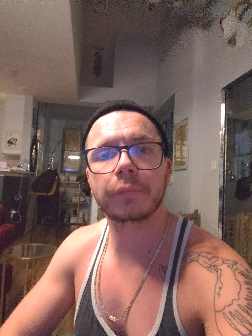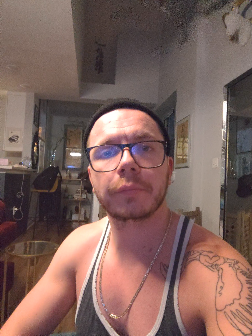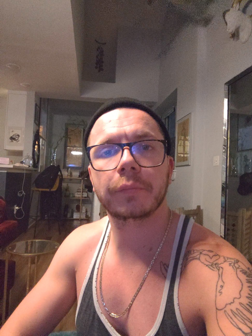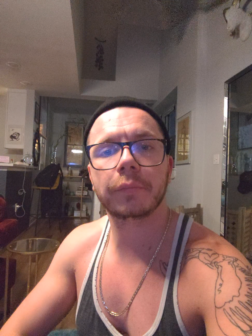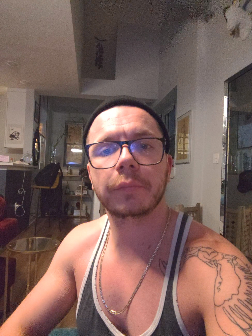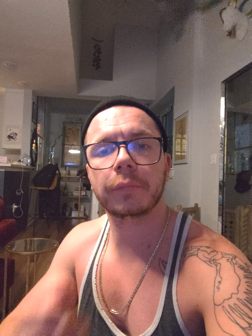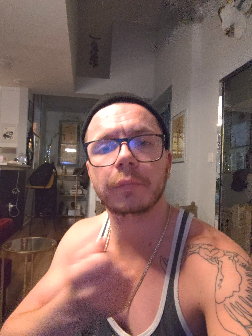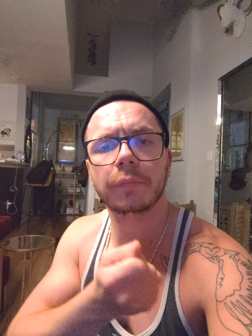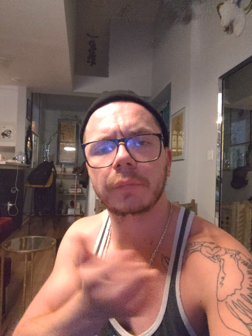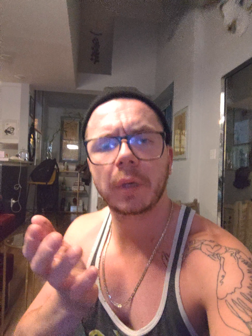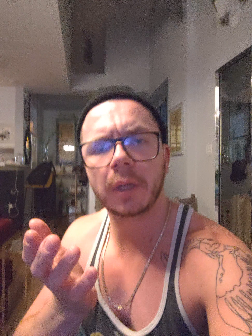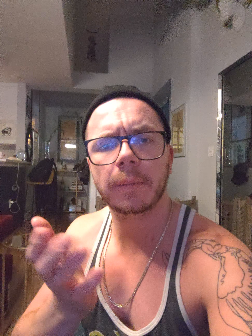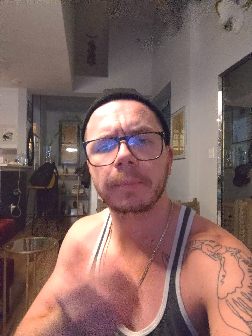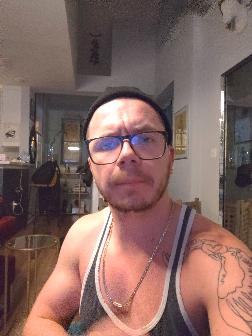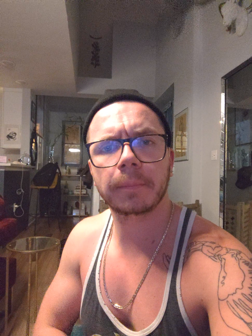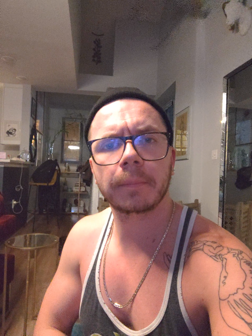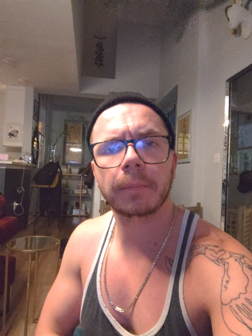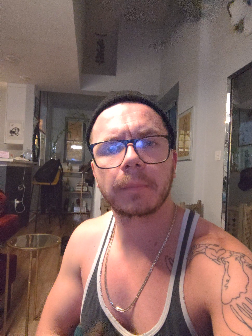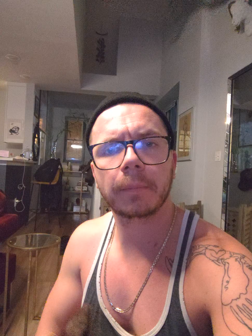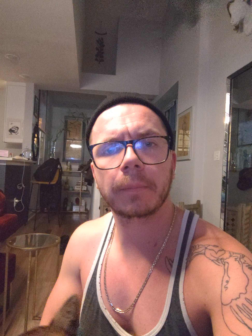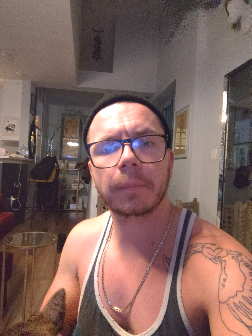any